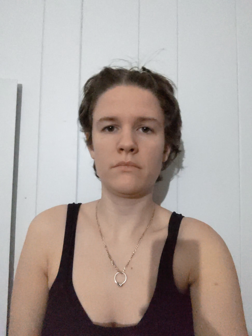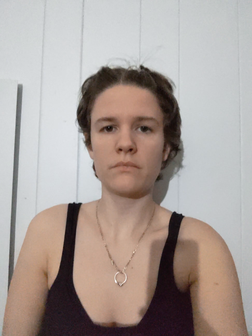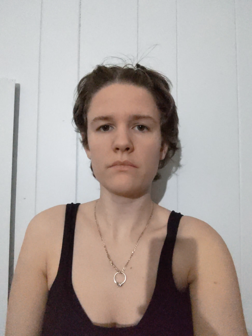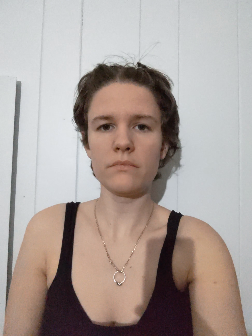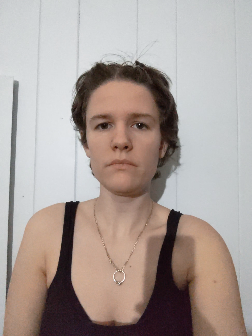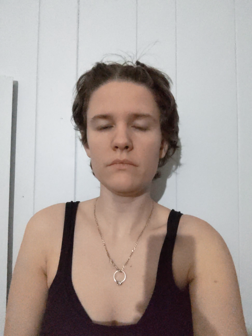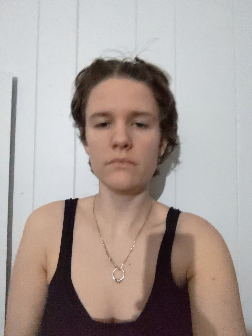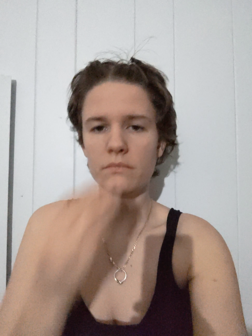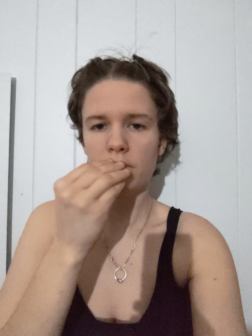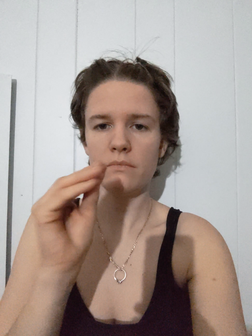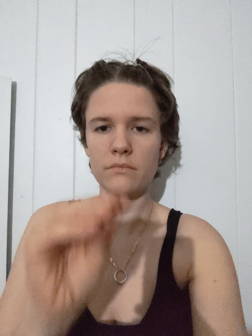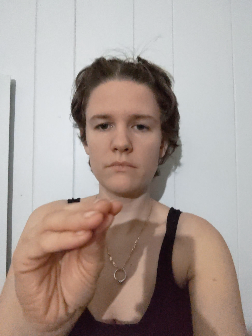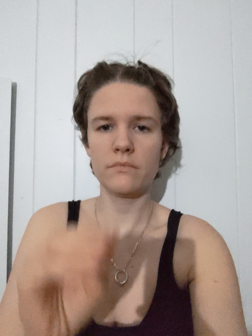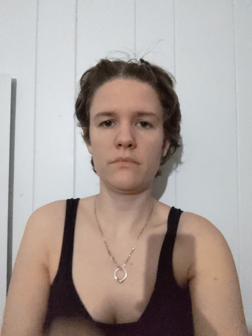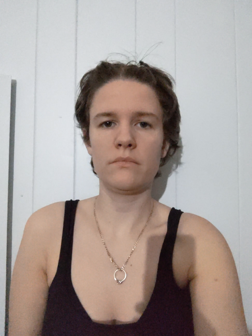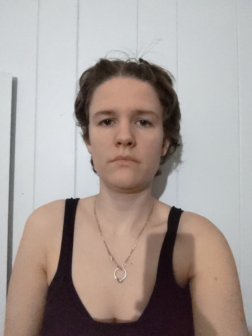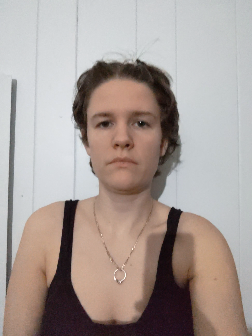kiss